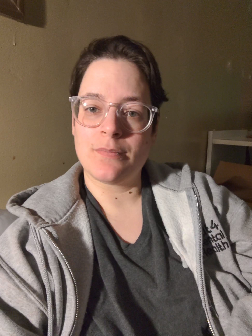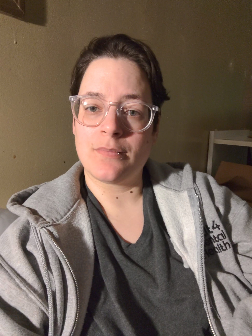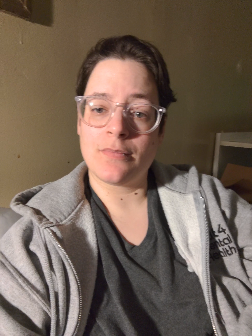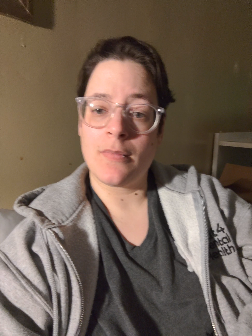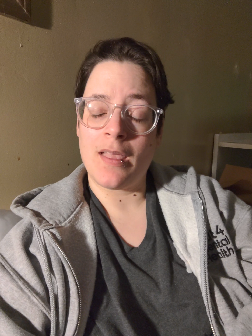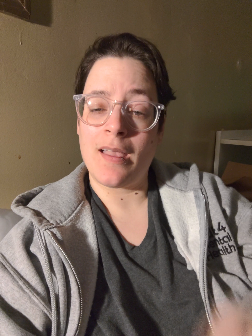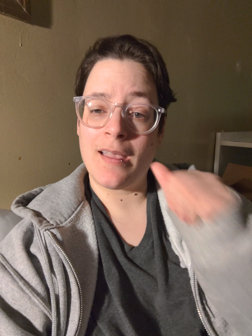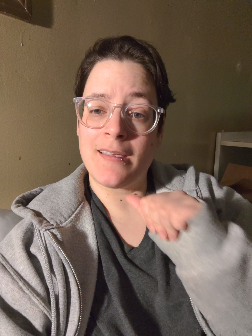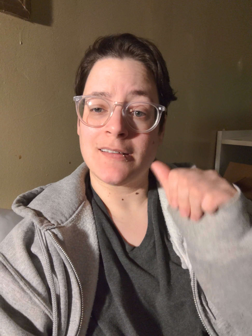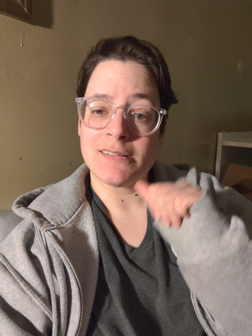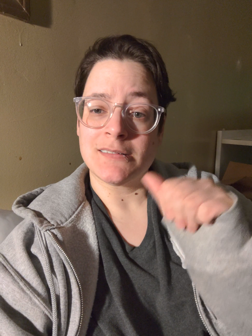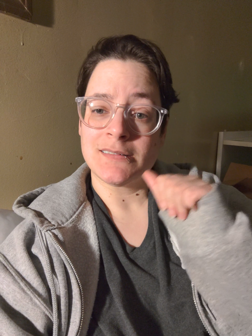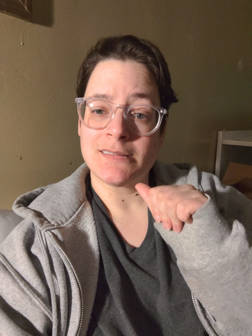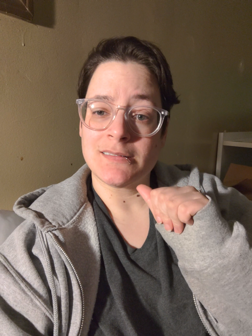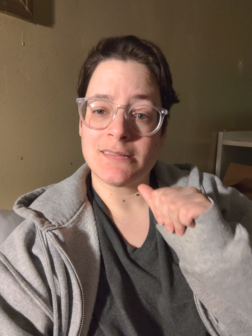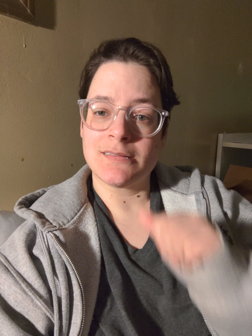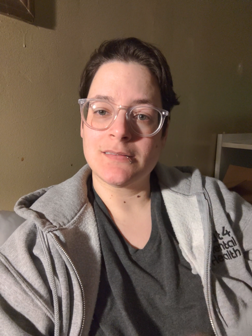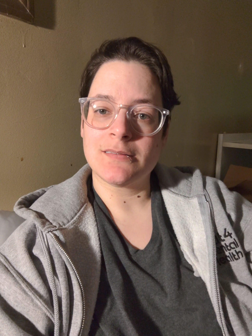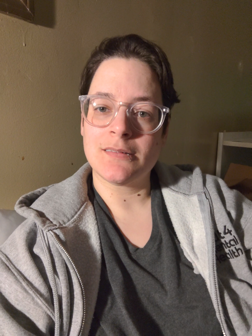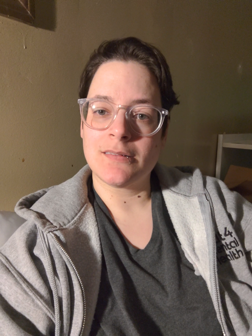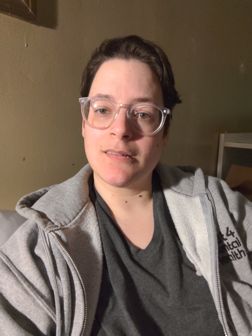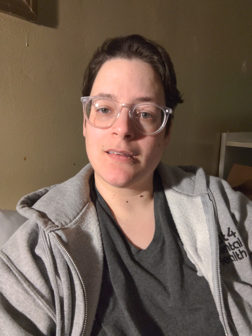aunt